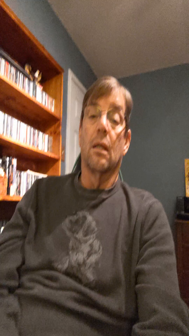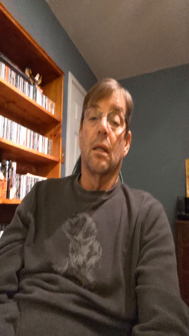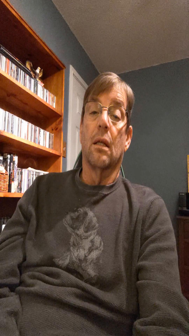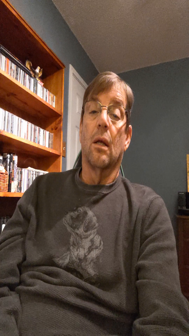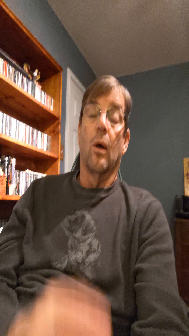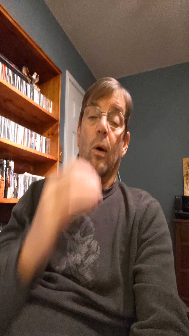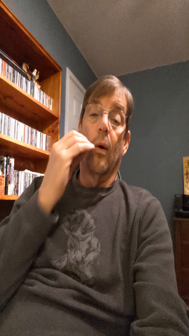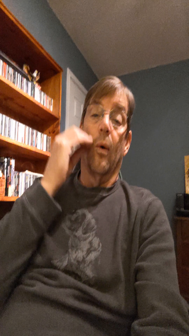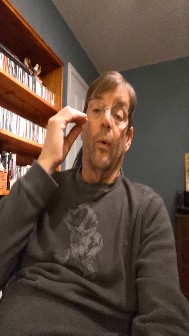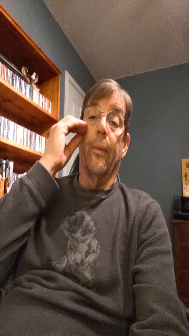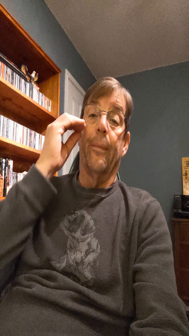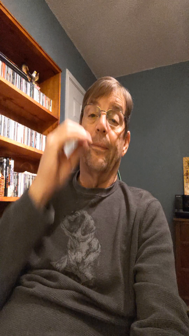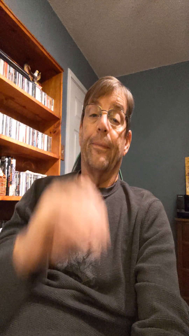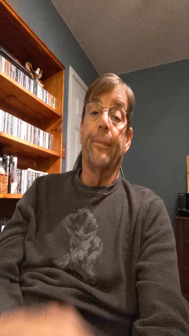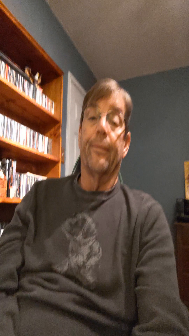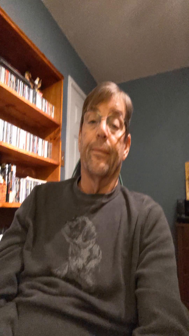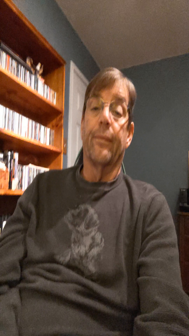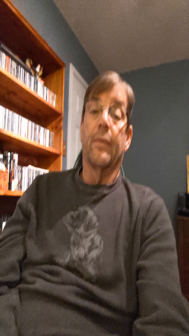home